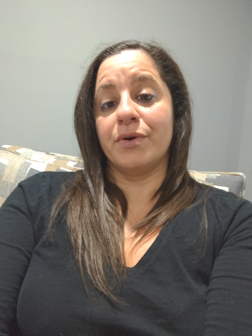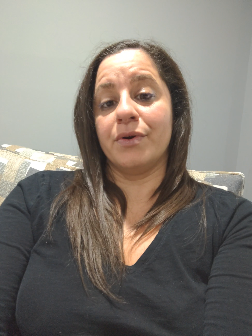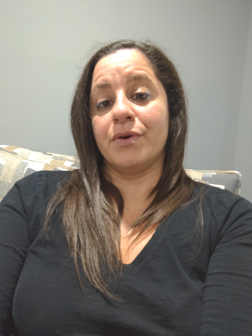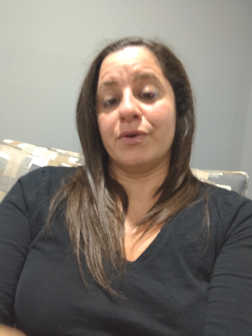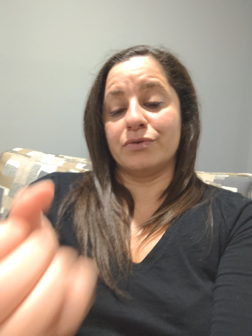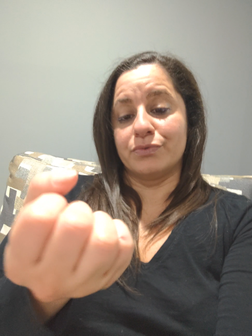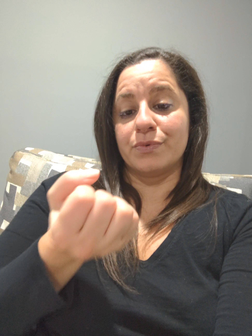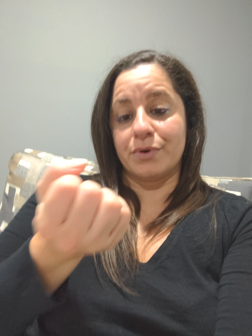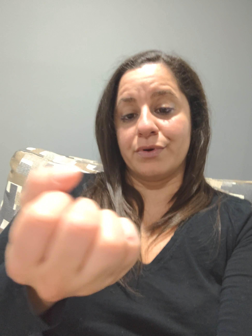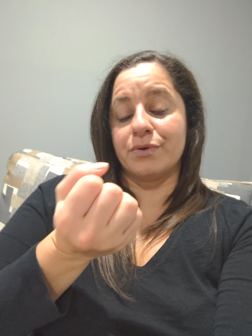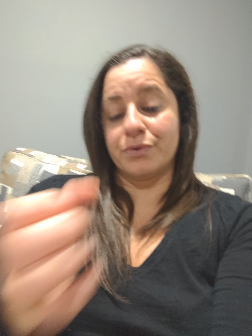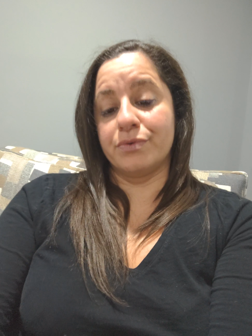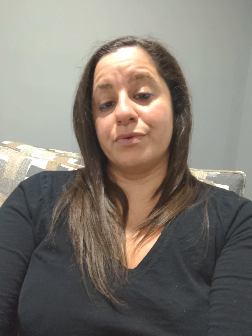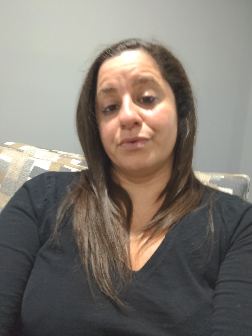drawer